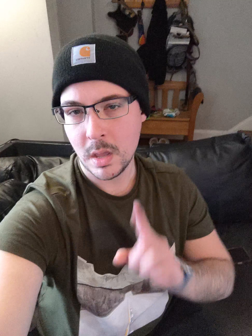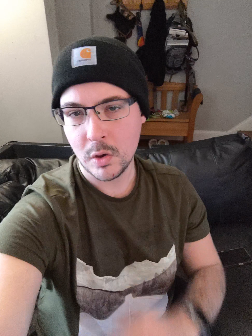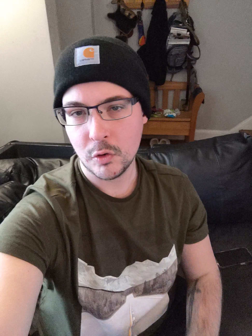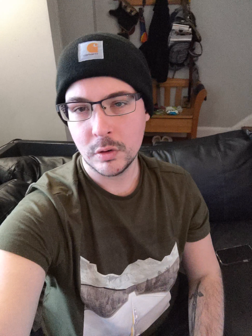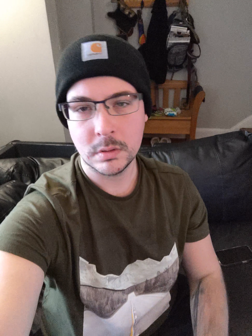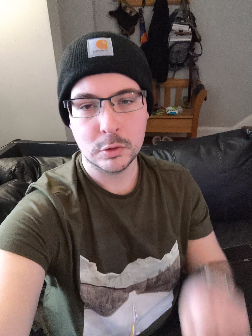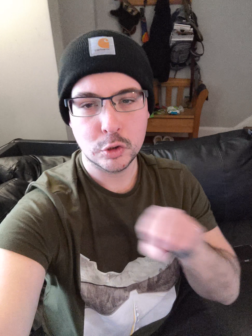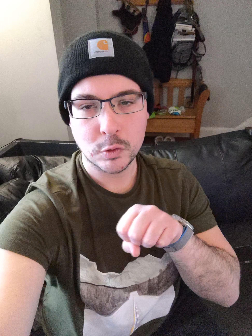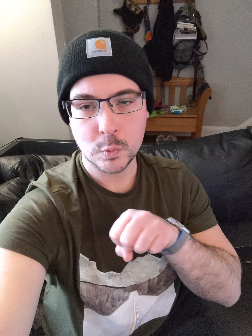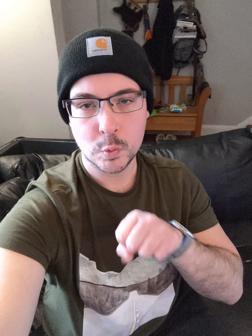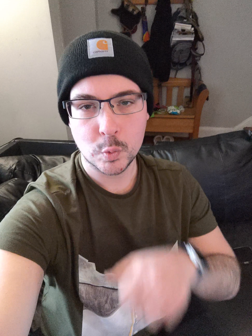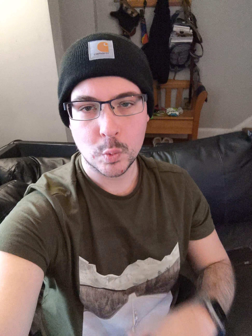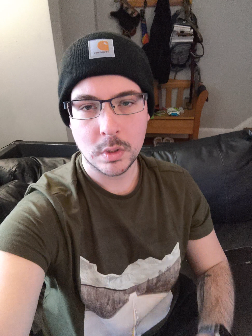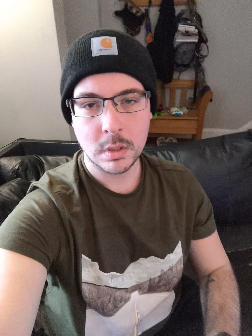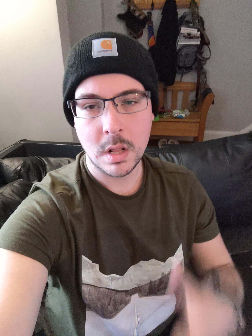shoe